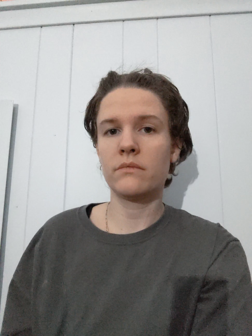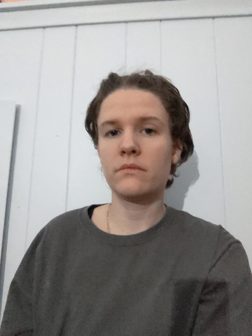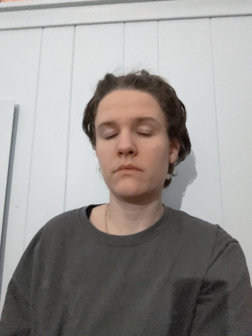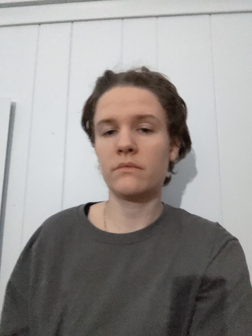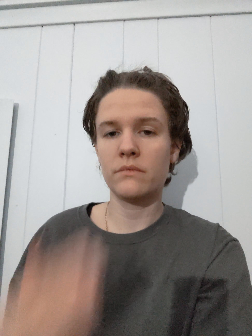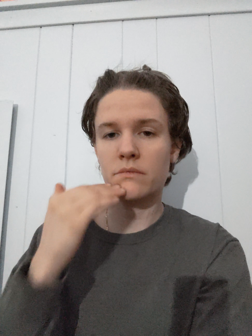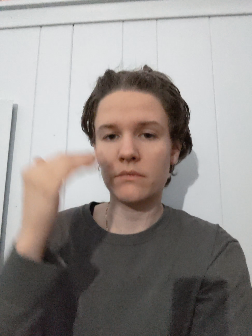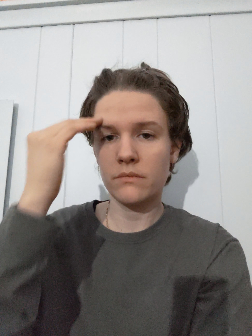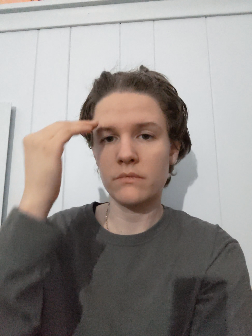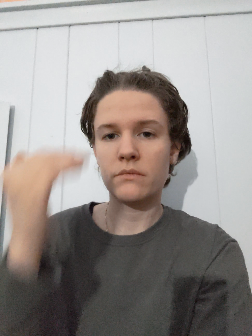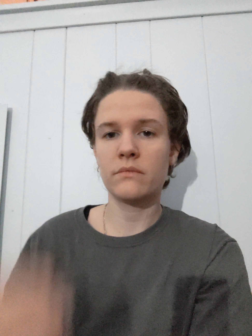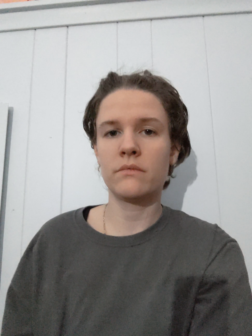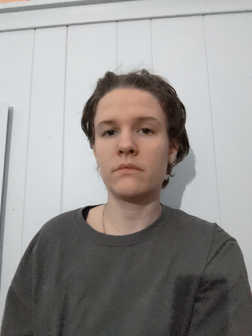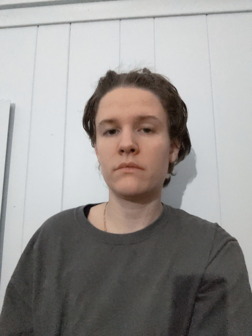head